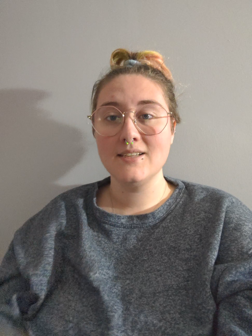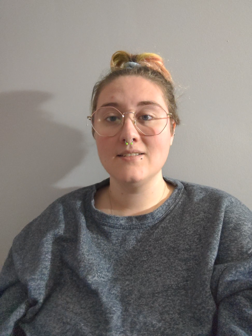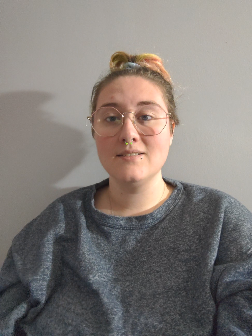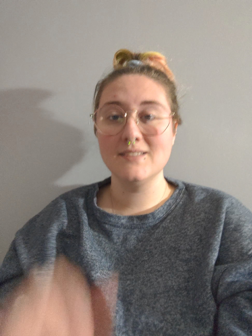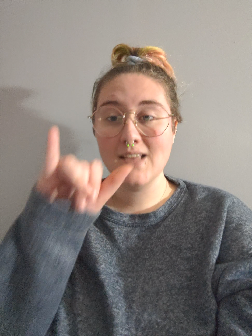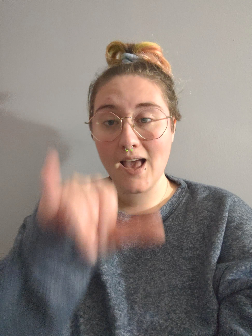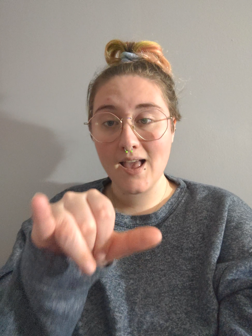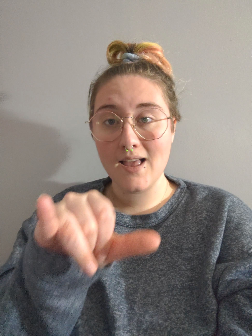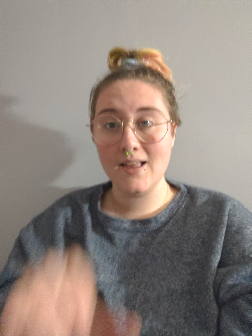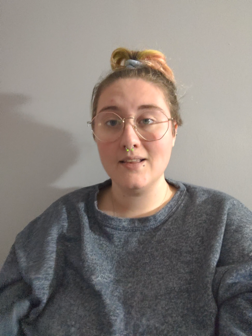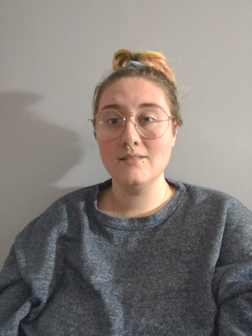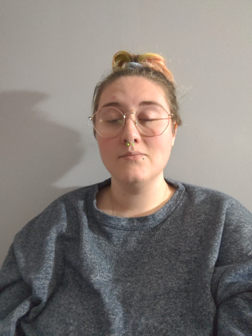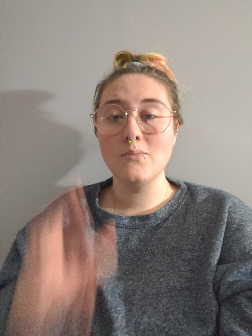stay